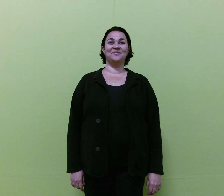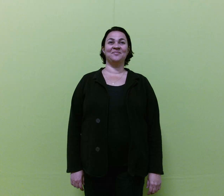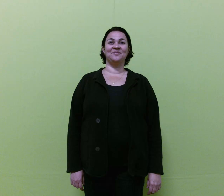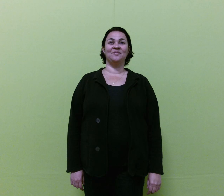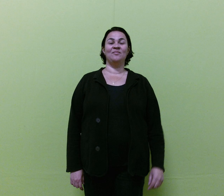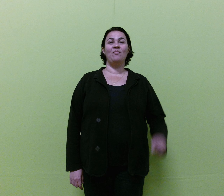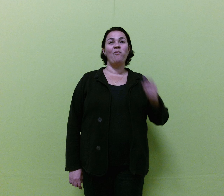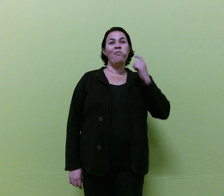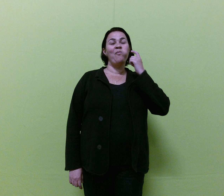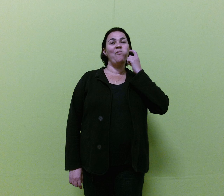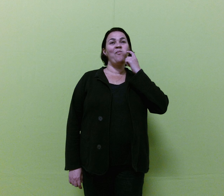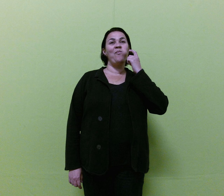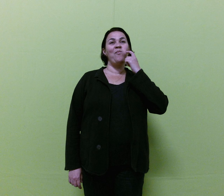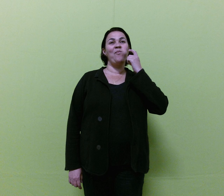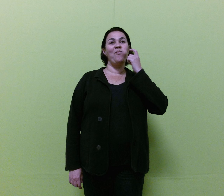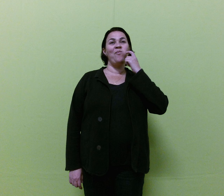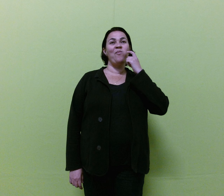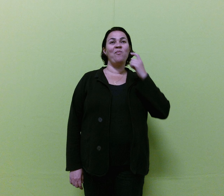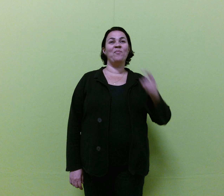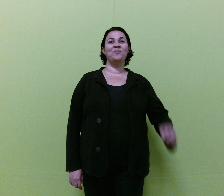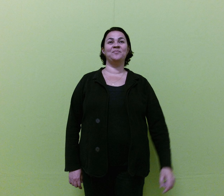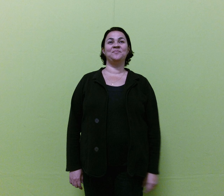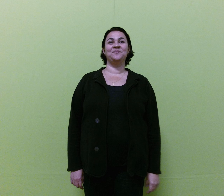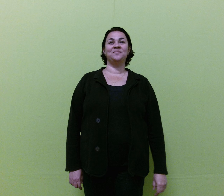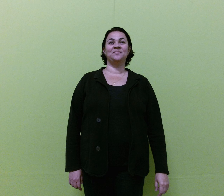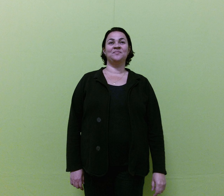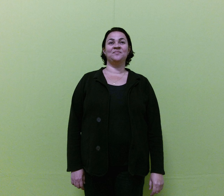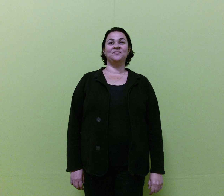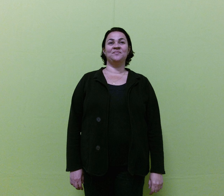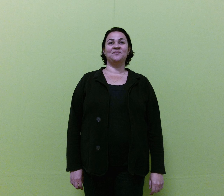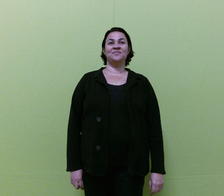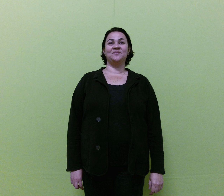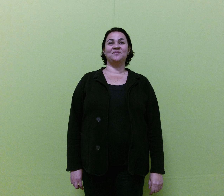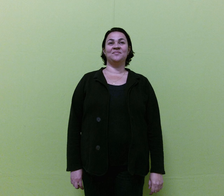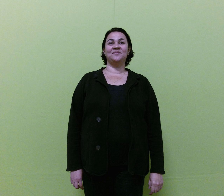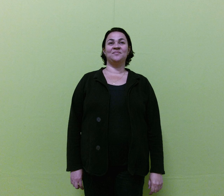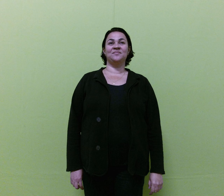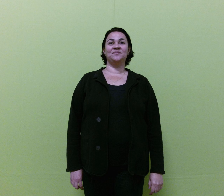bala